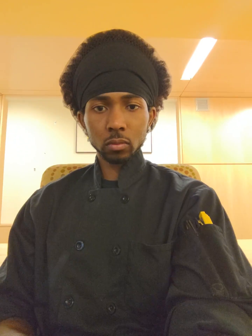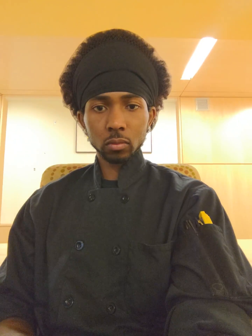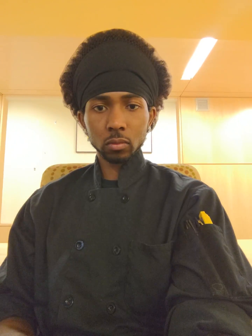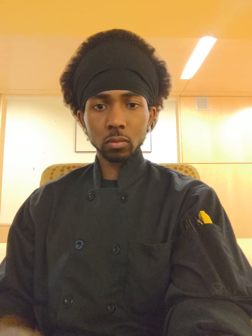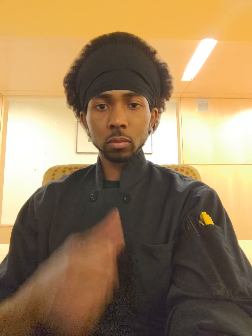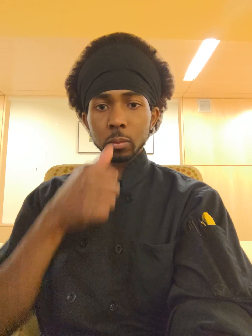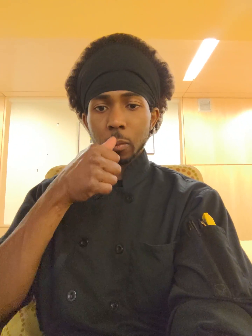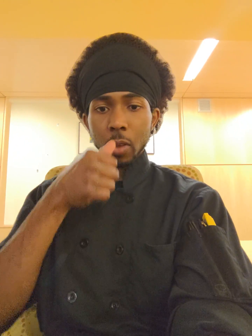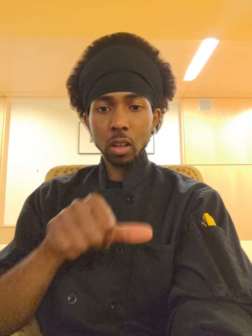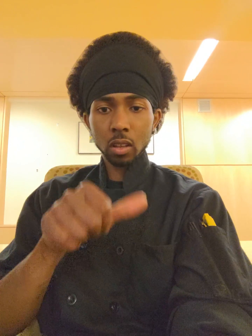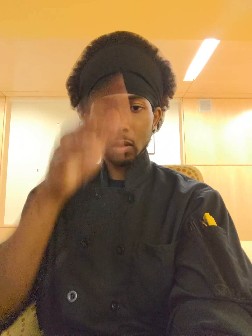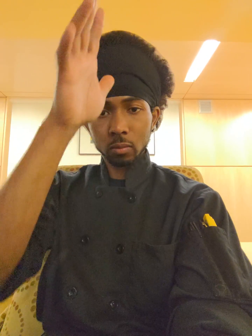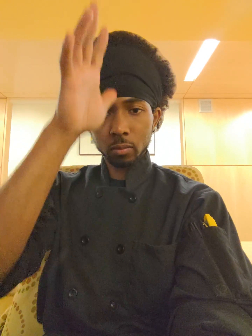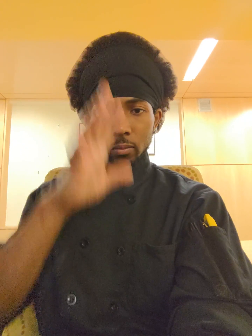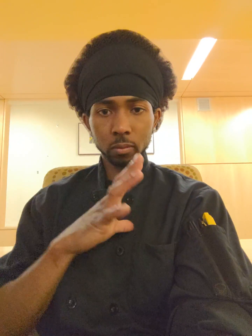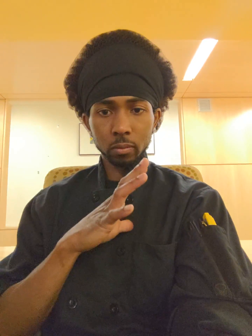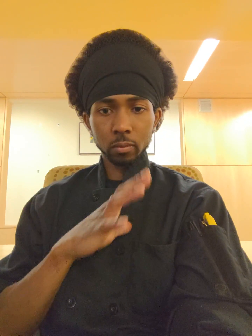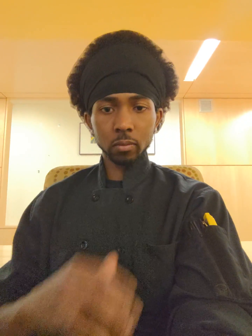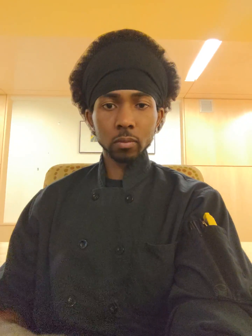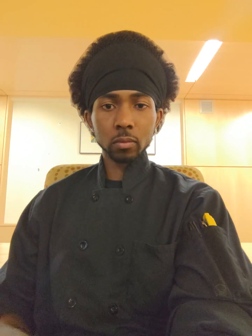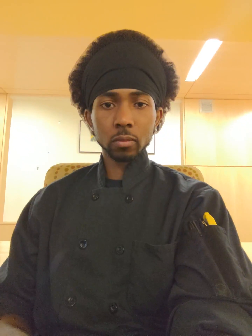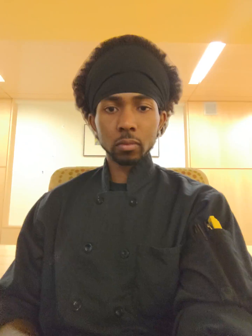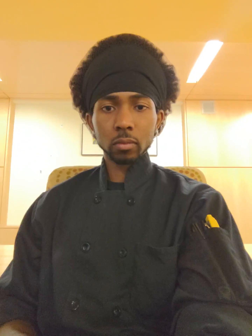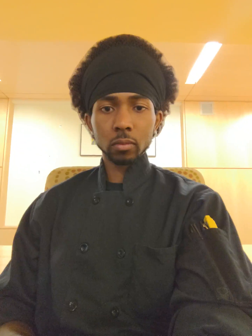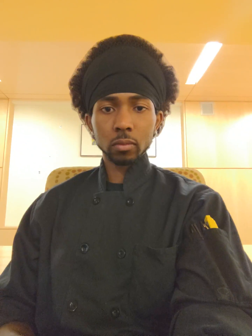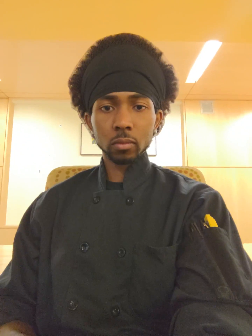mailman